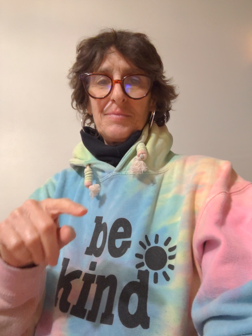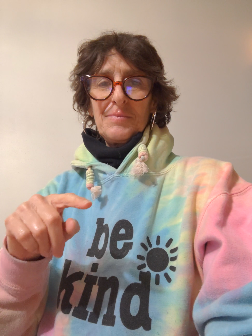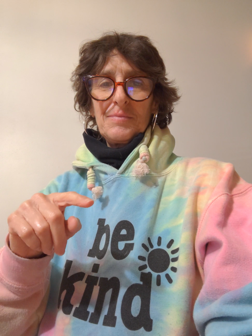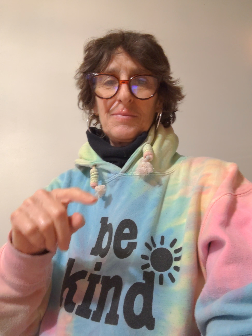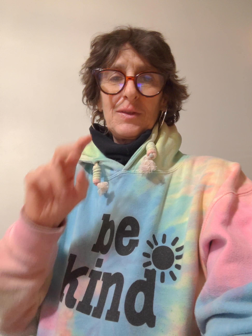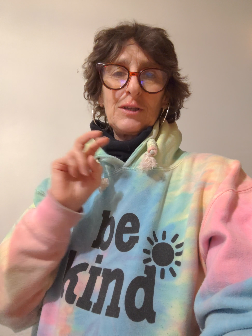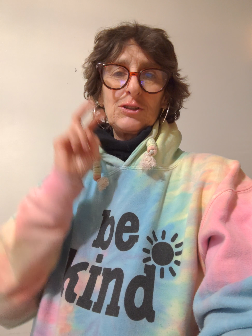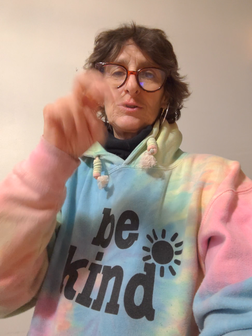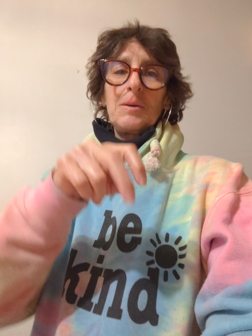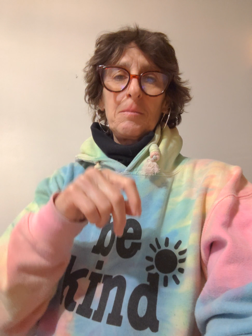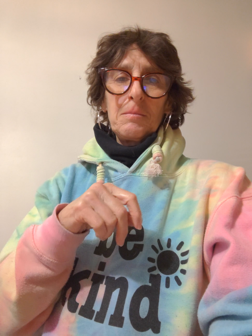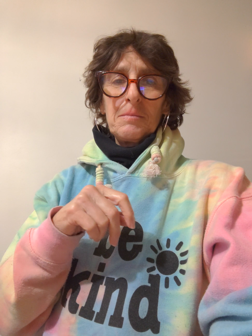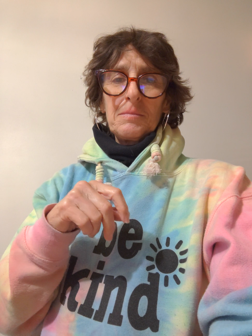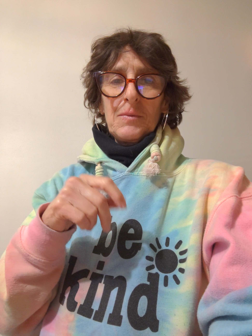jump